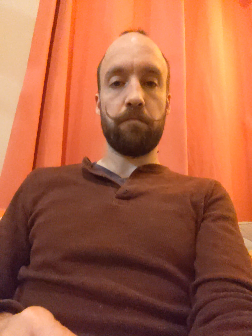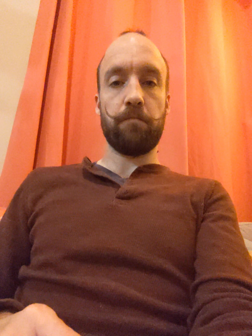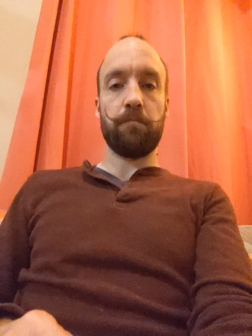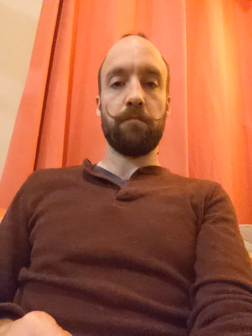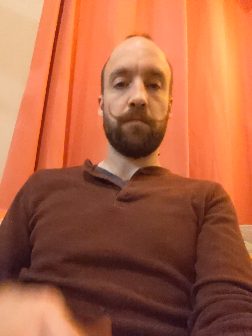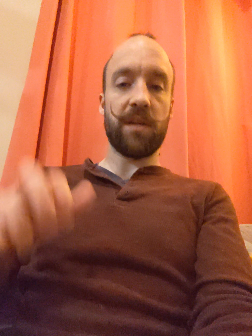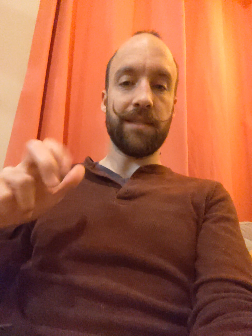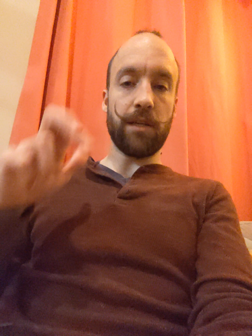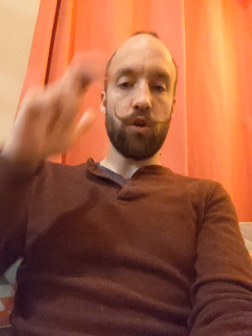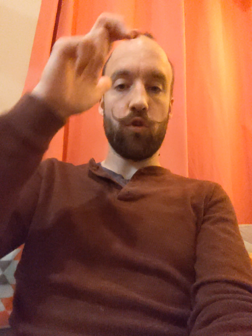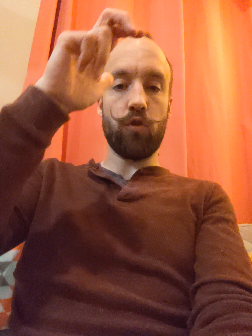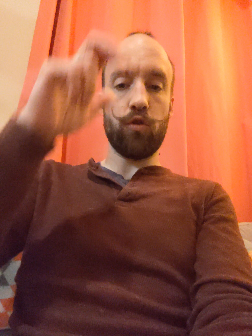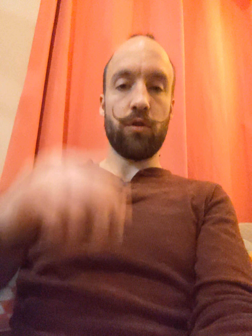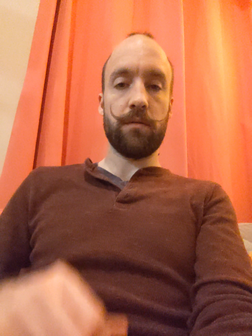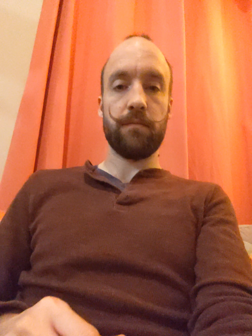stairs